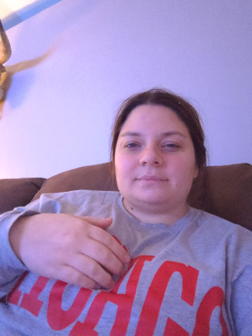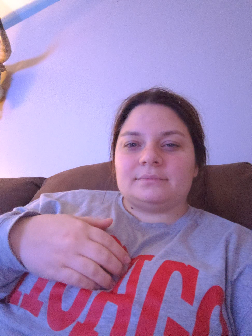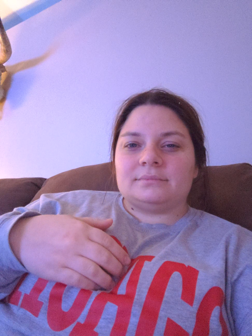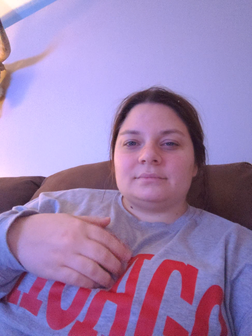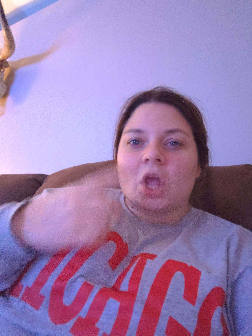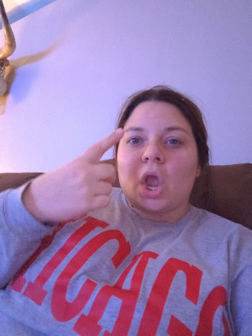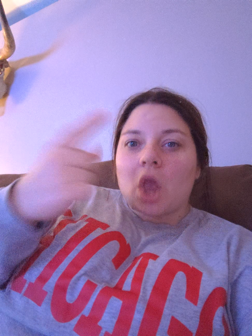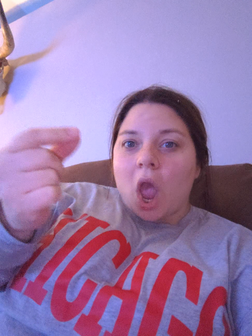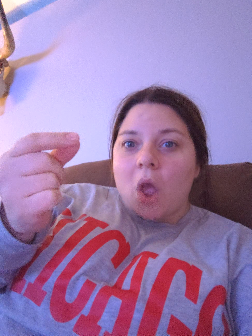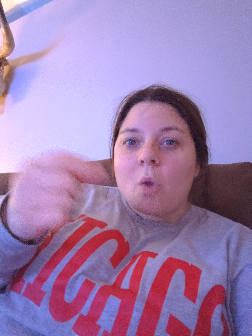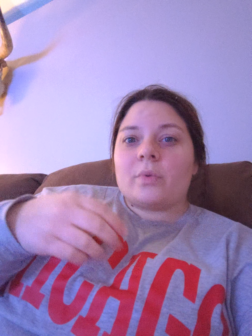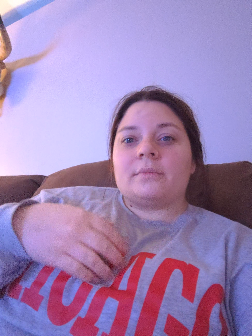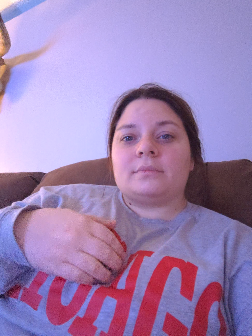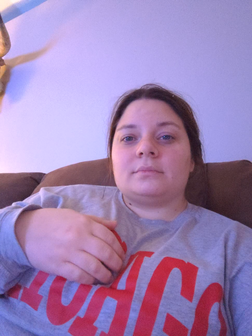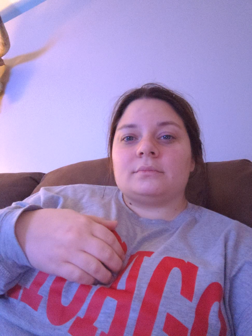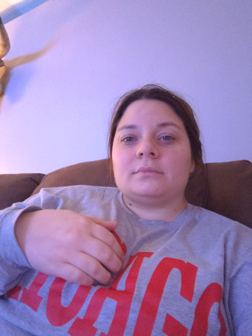go